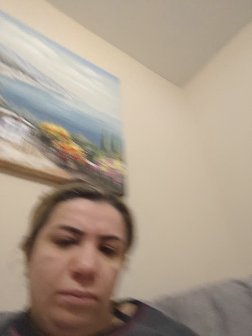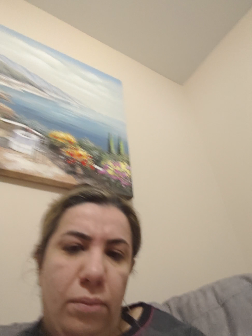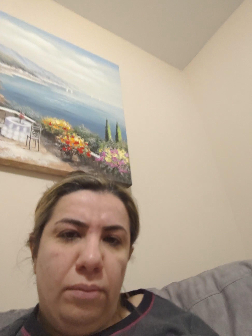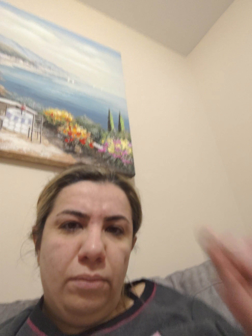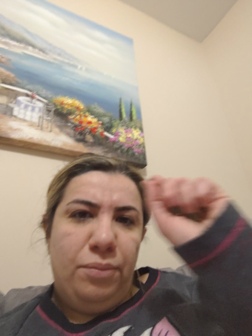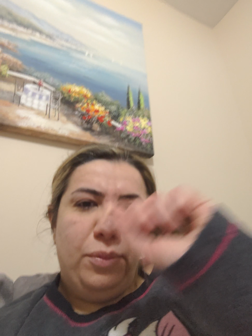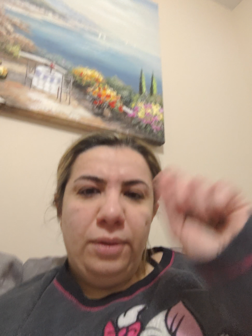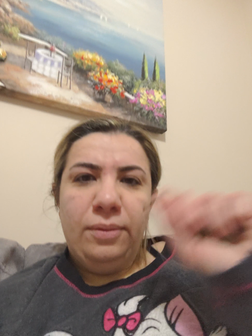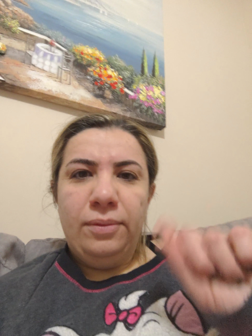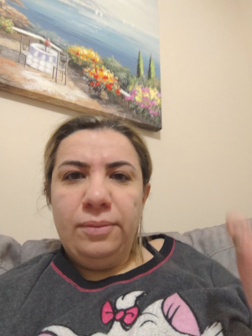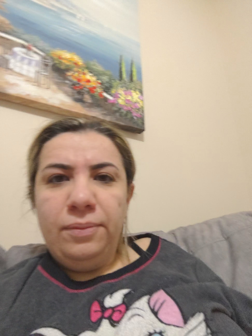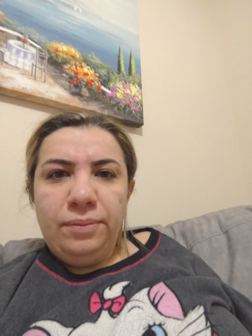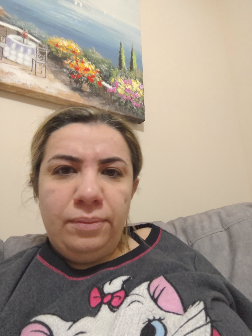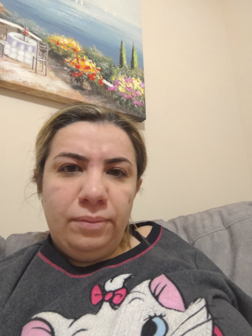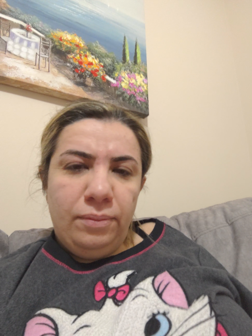pen